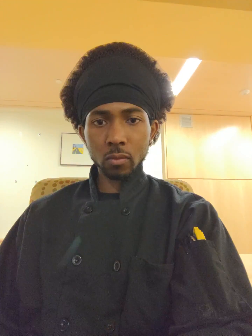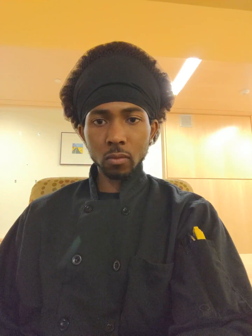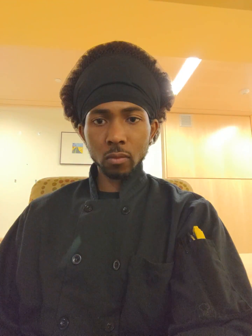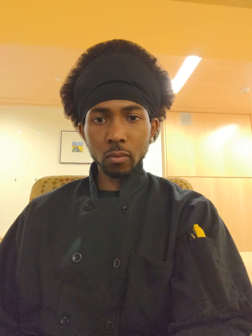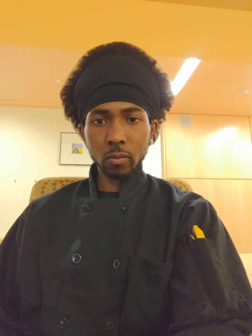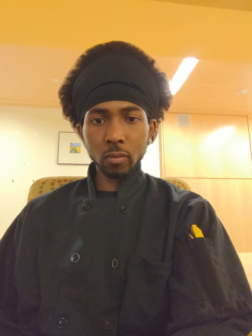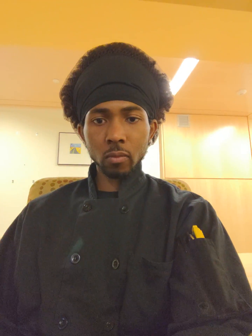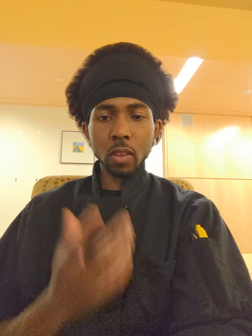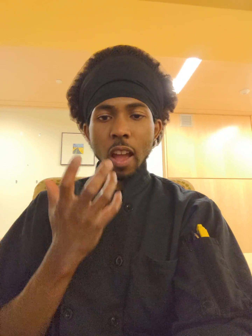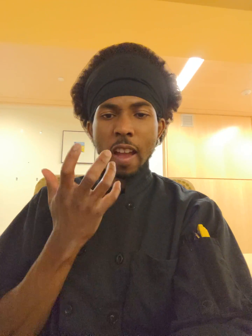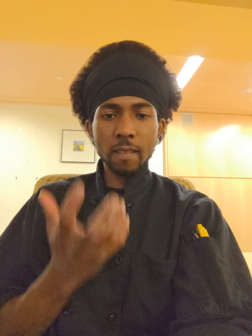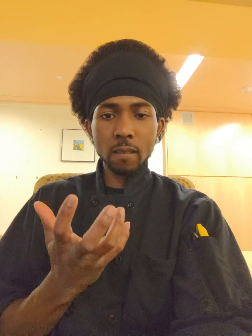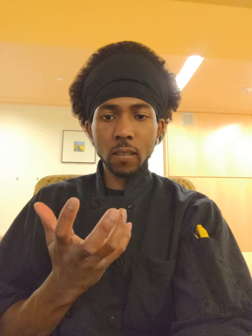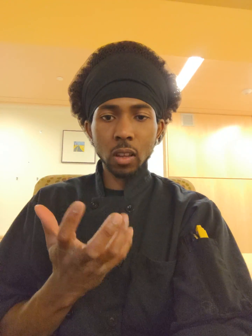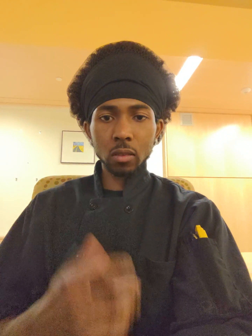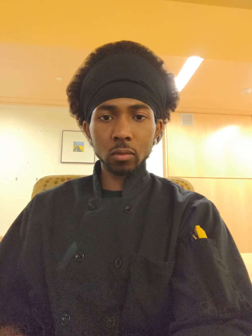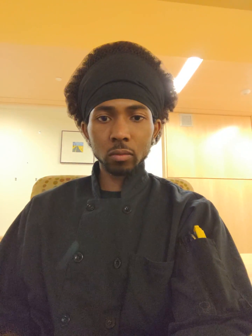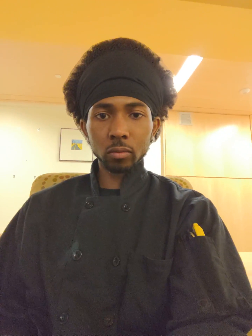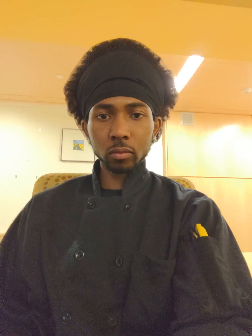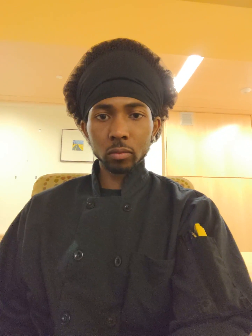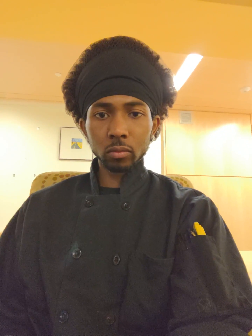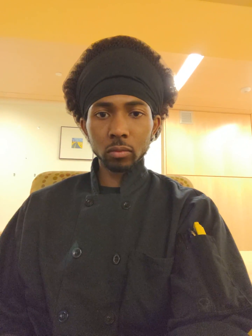heavy